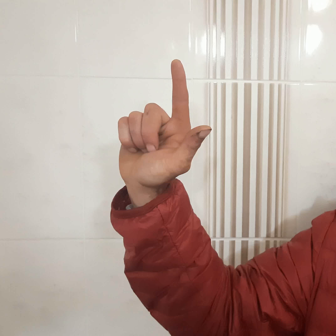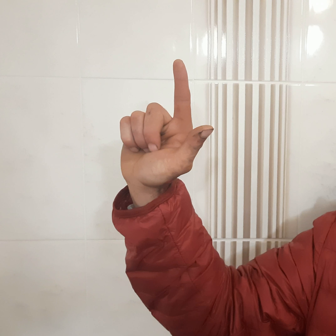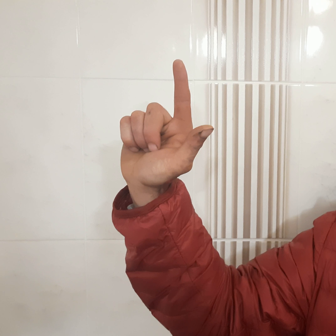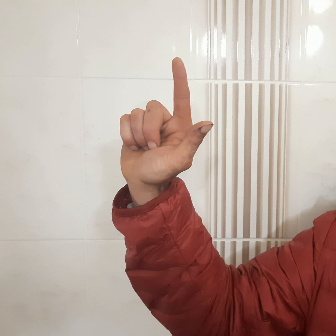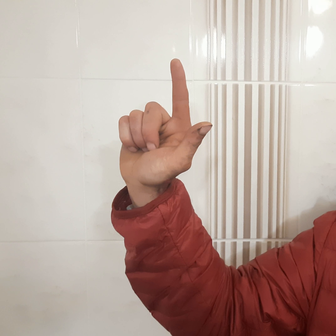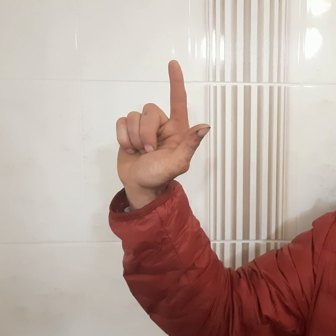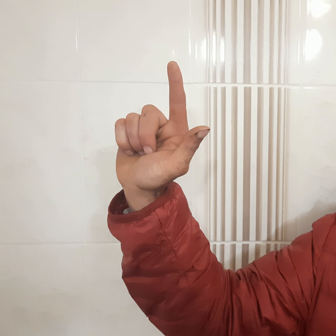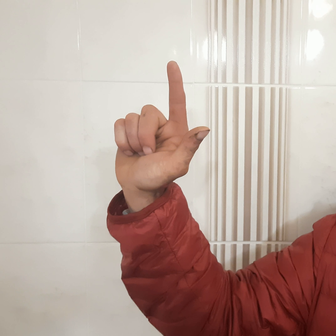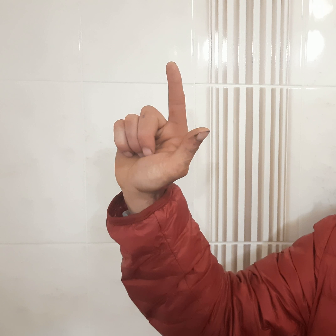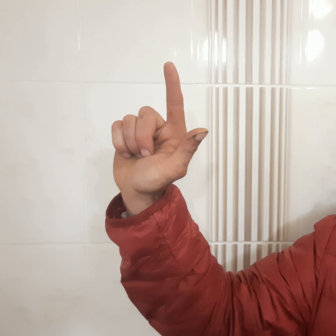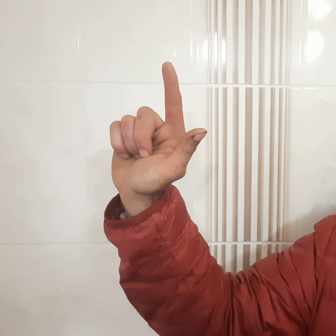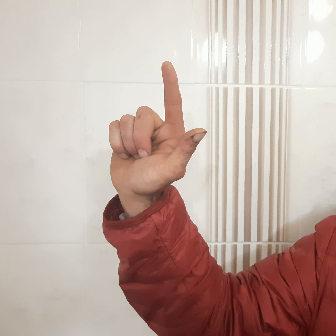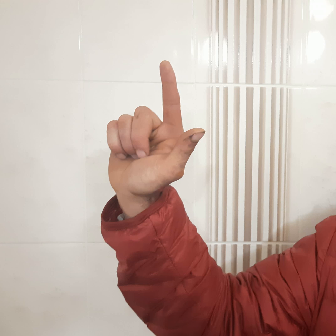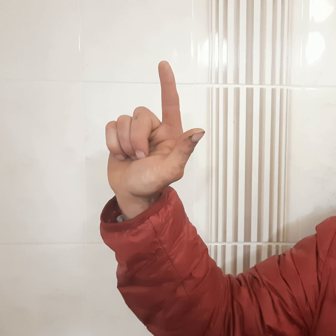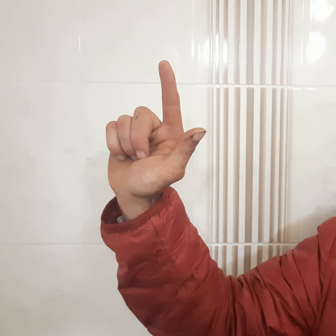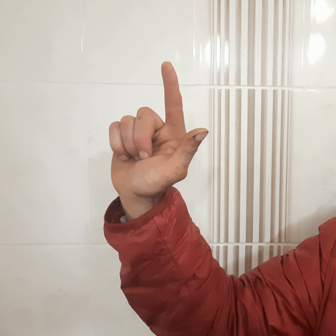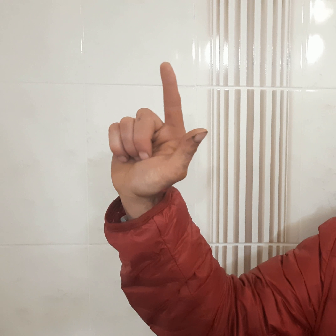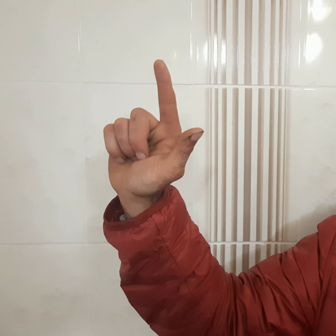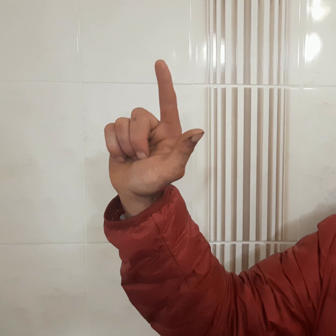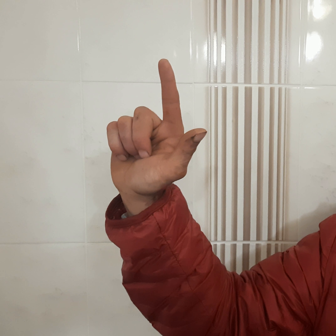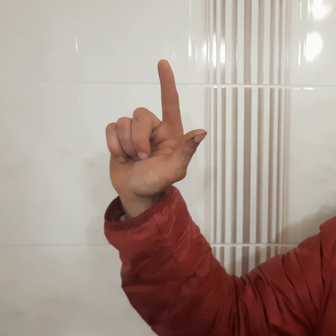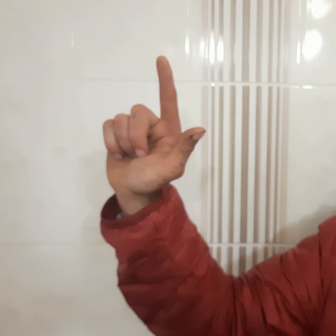Ь